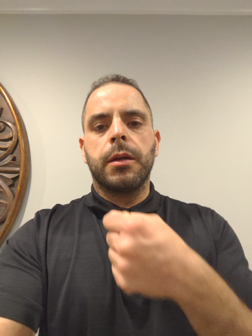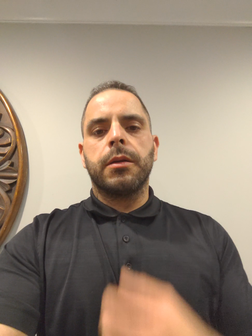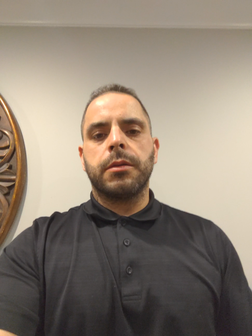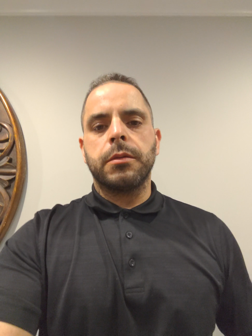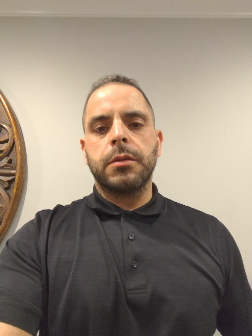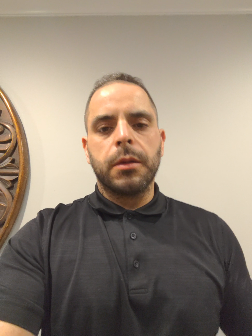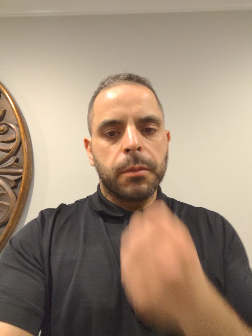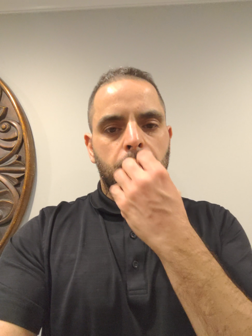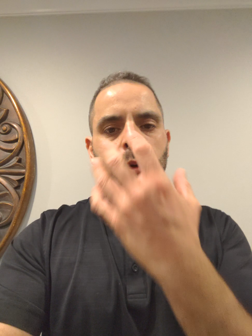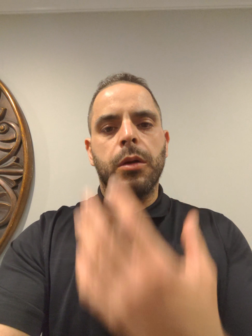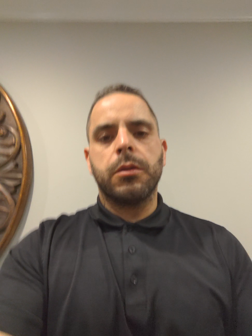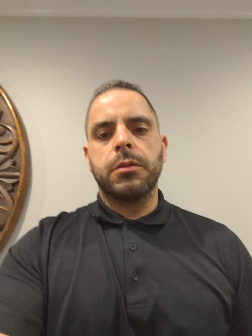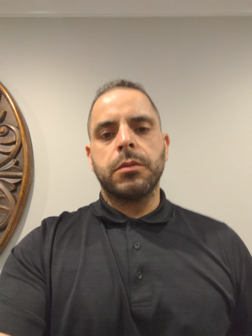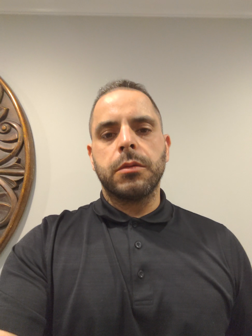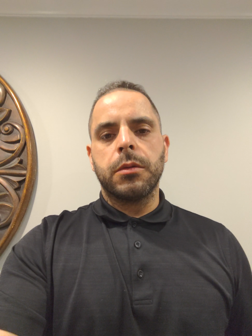blow